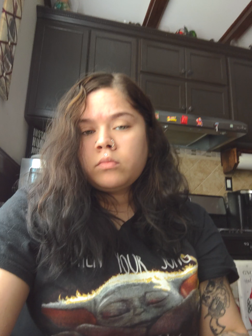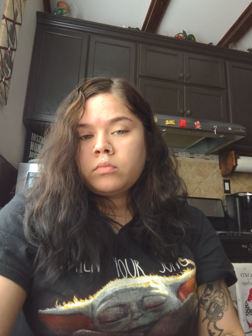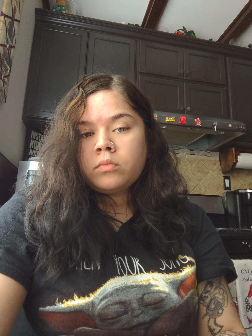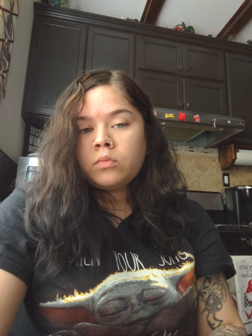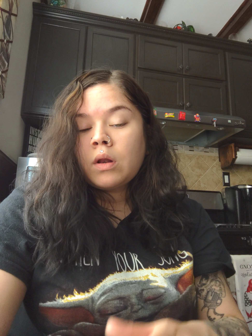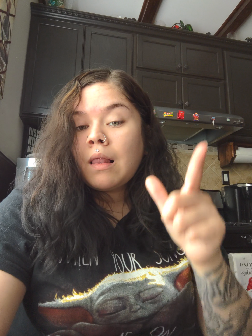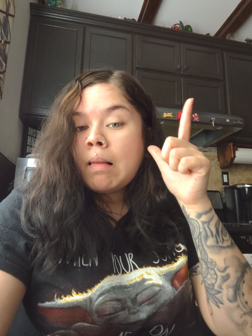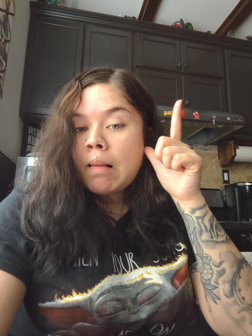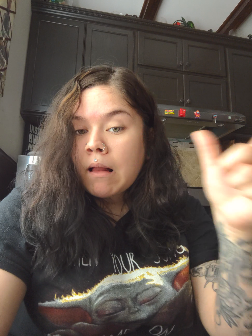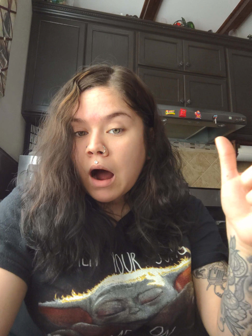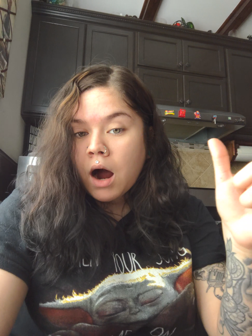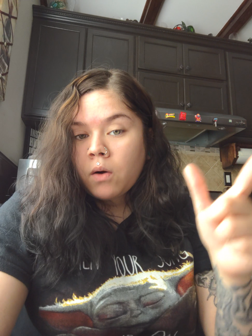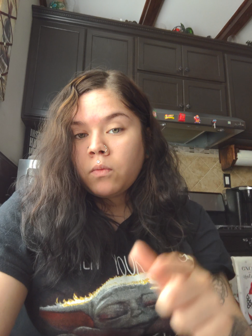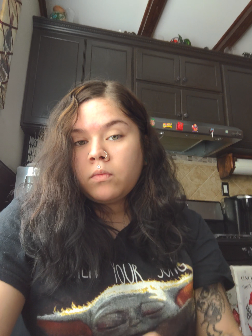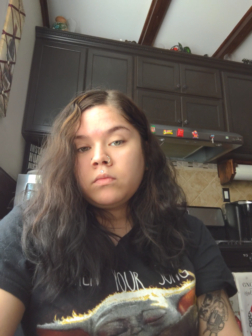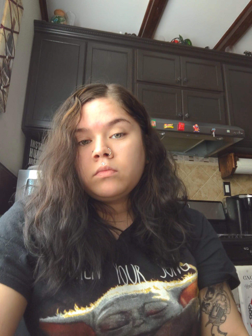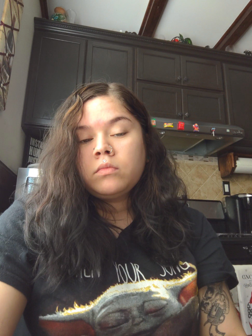loud